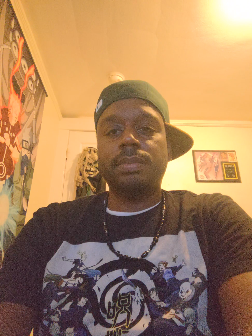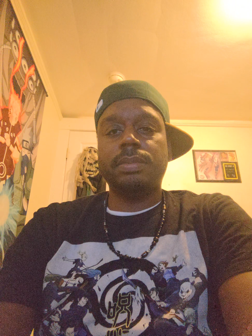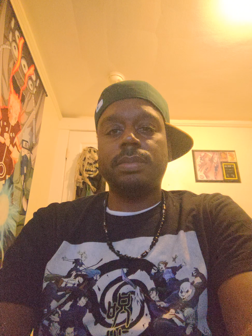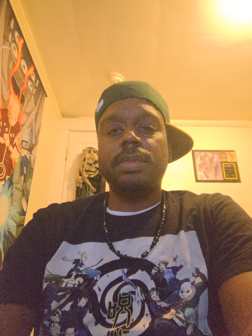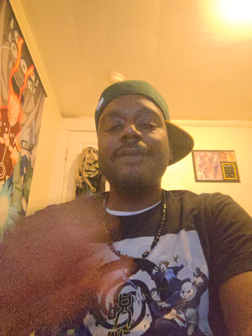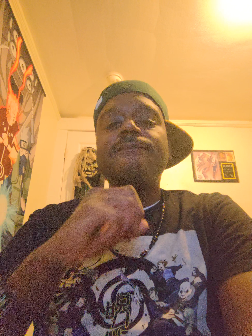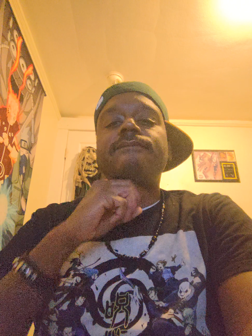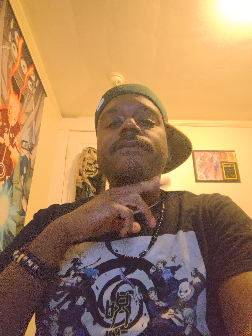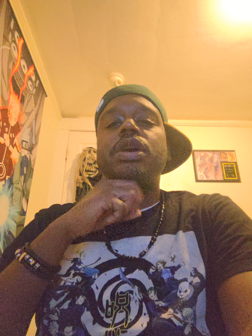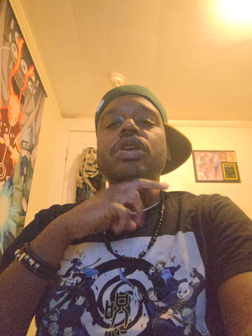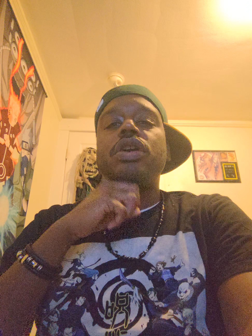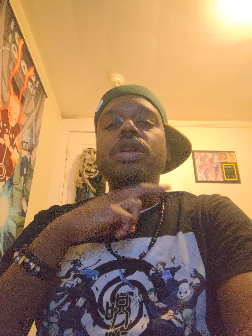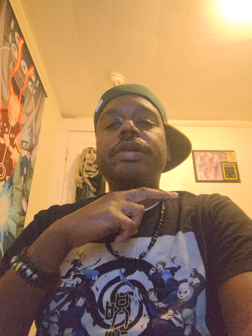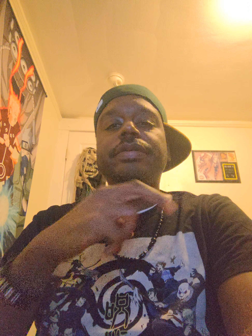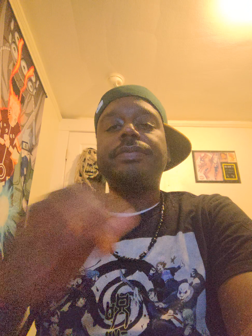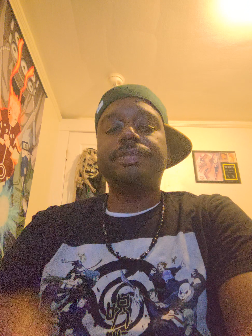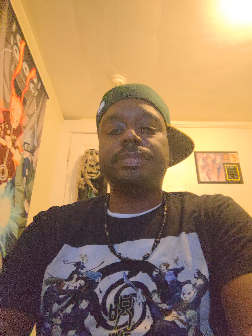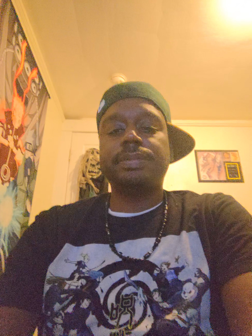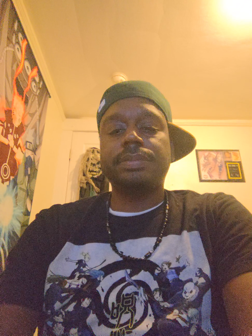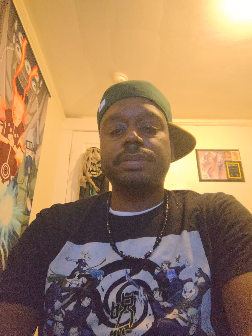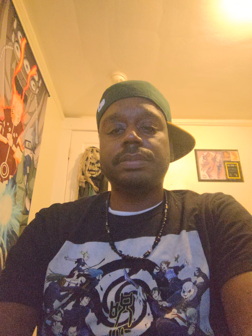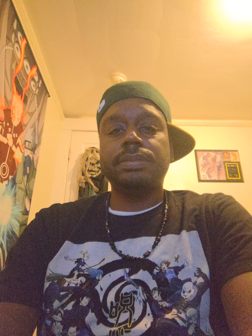frog